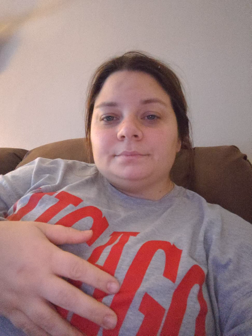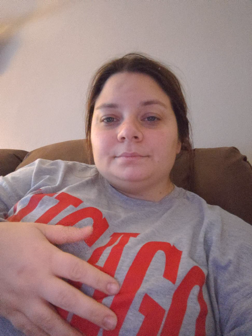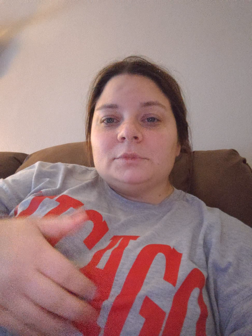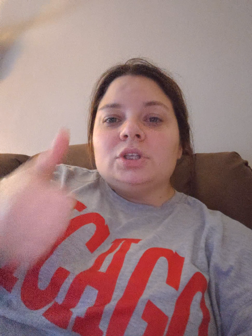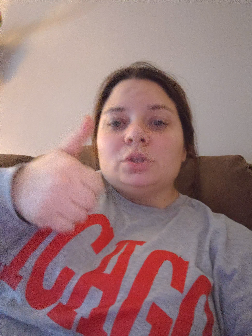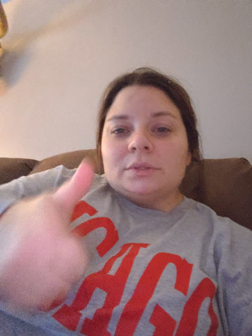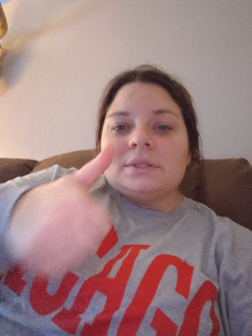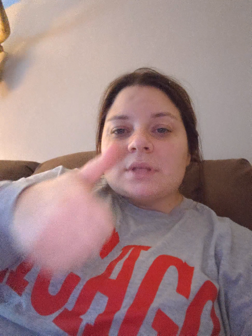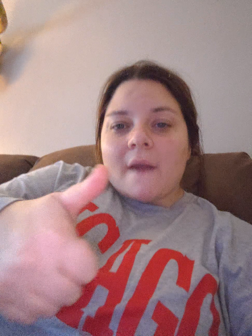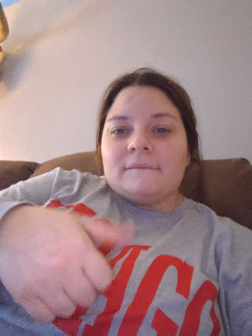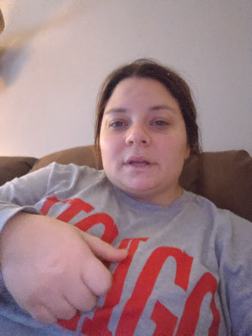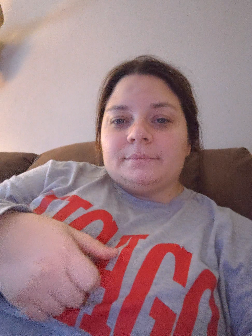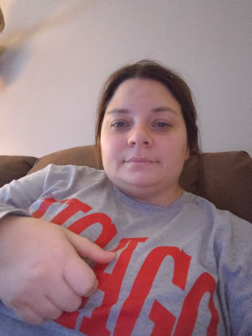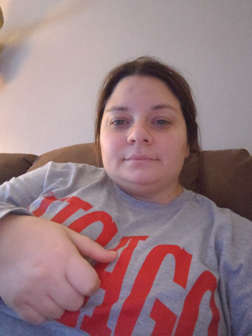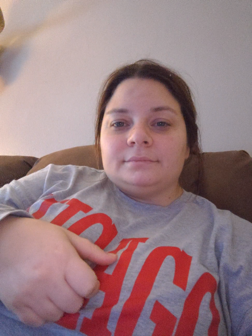yourself